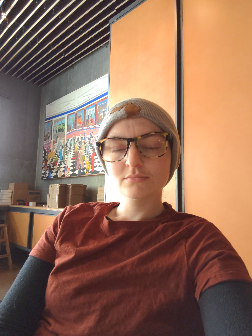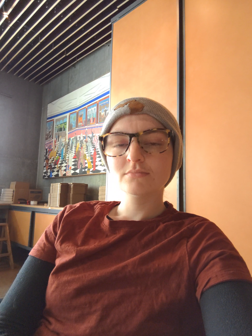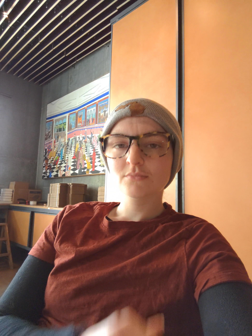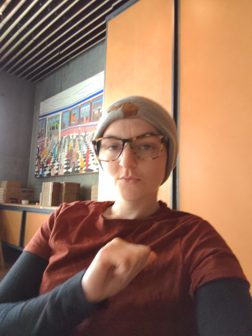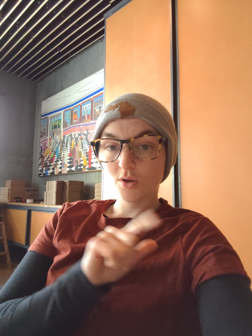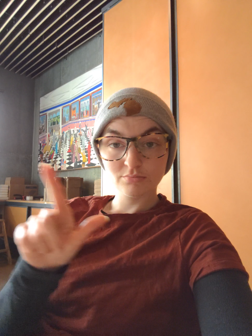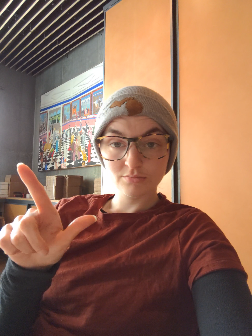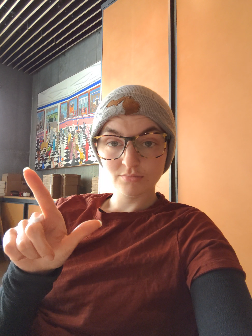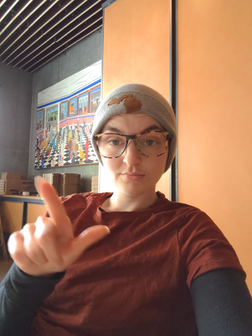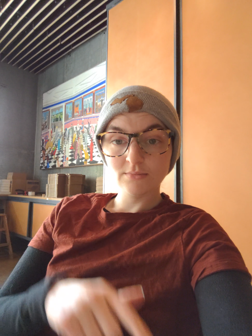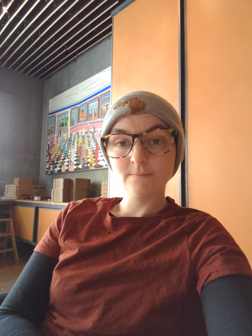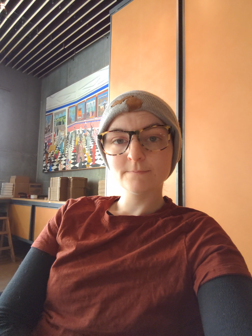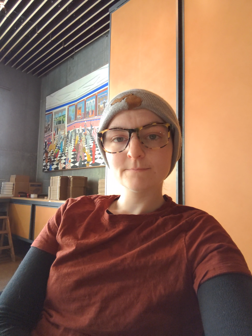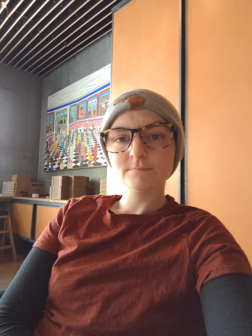all